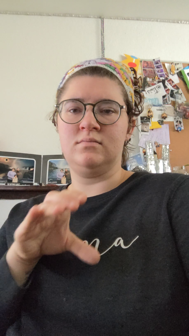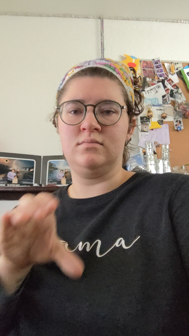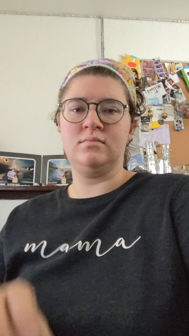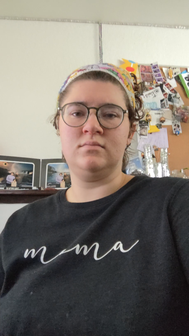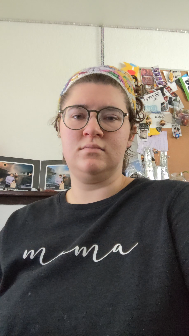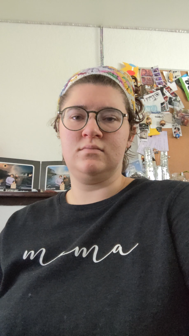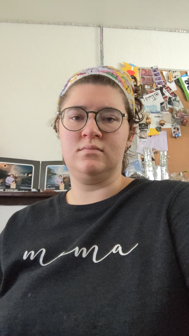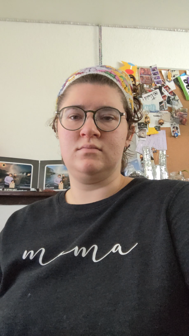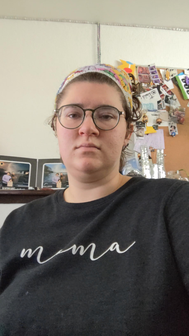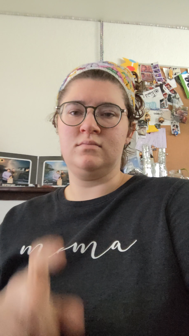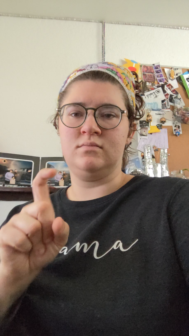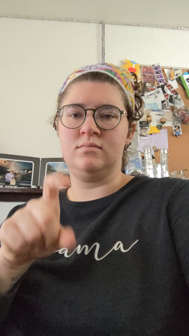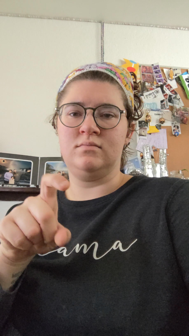should